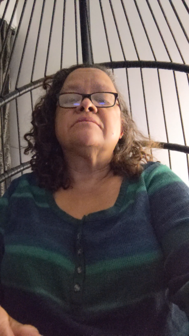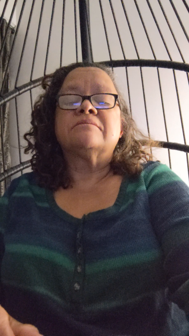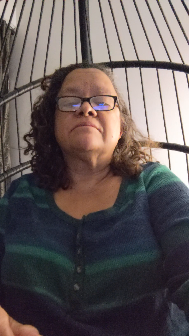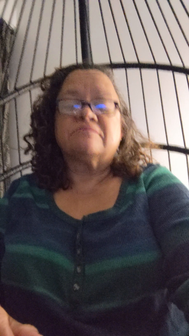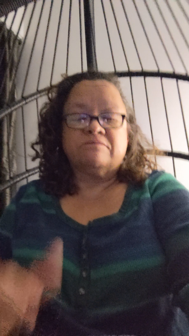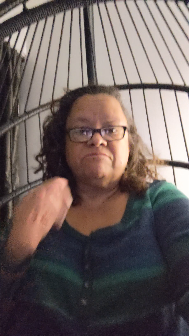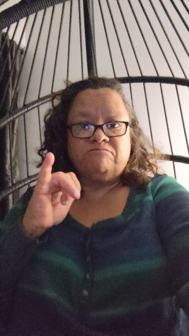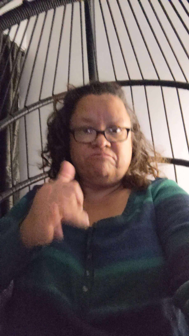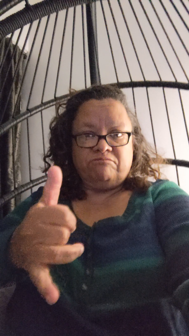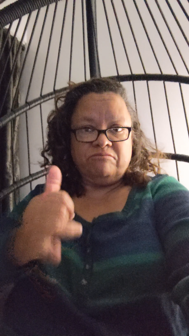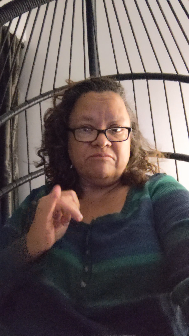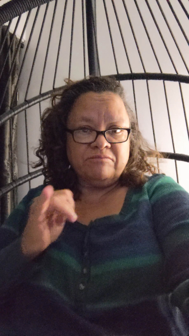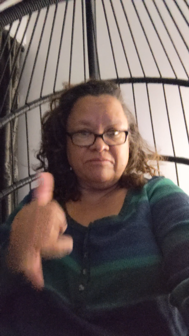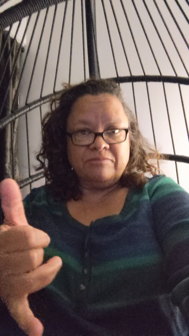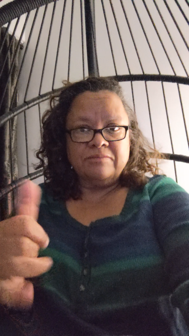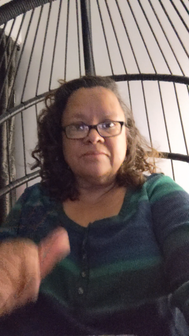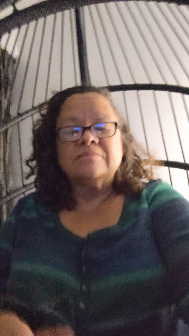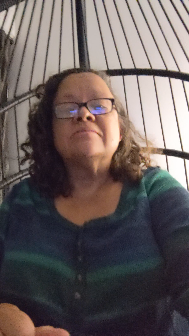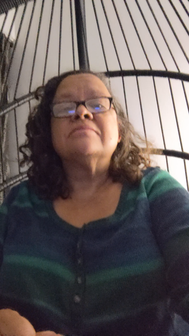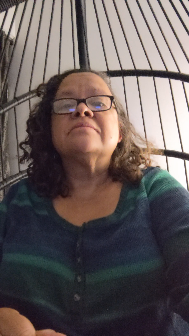rocking chair